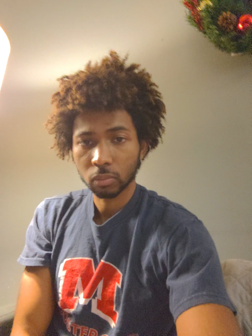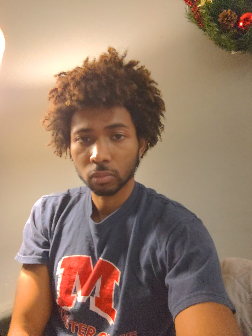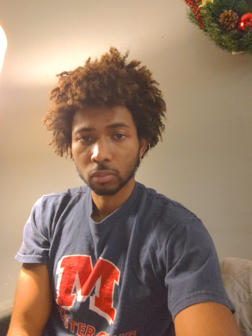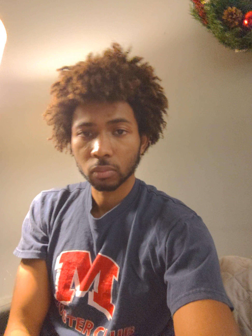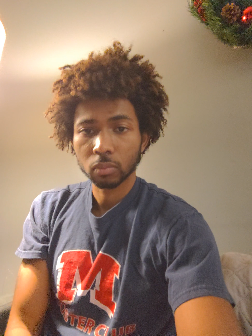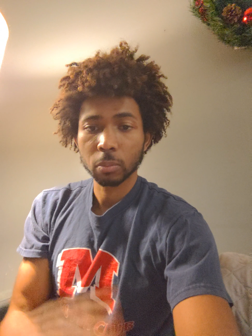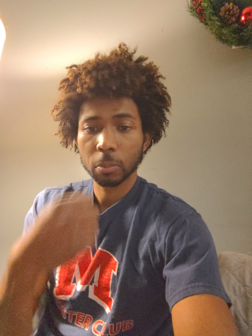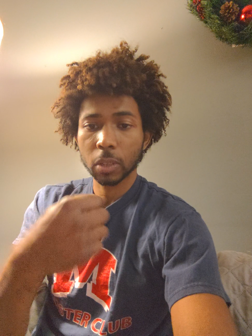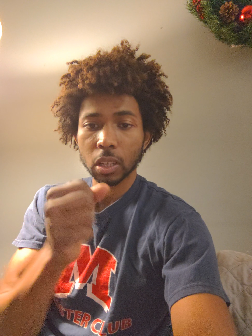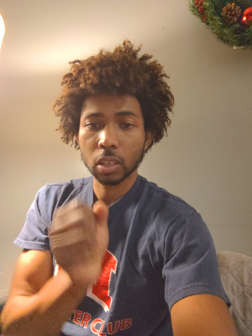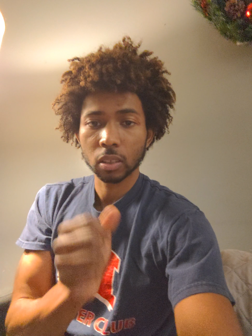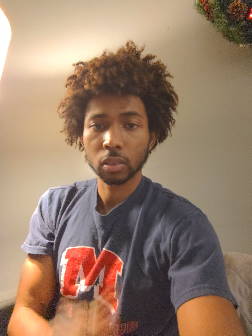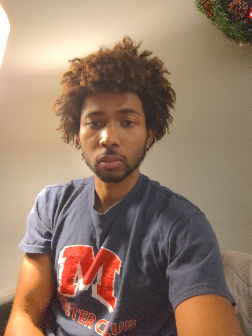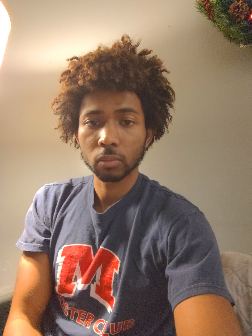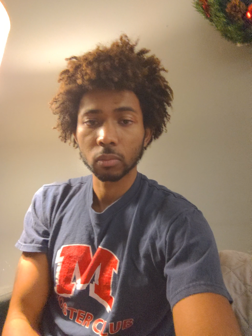make